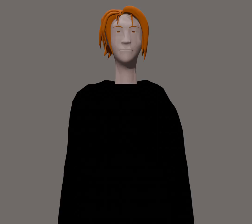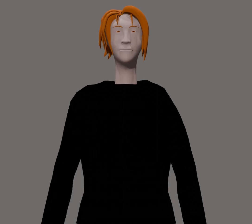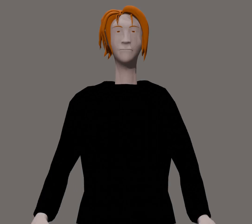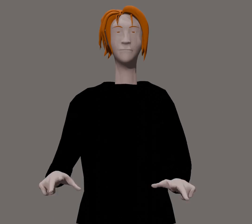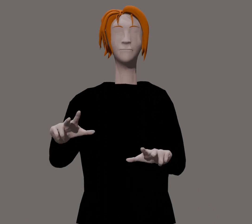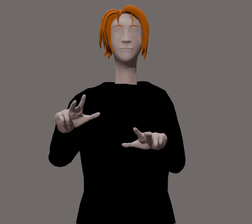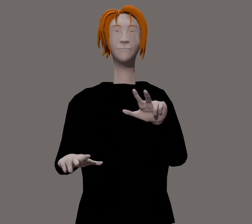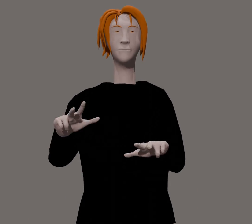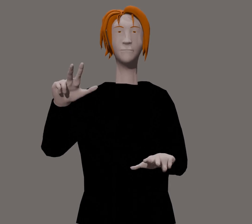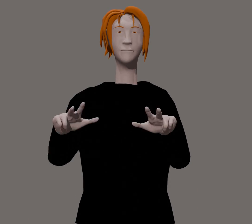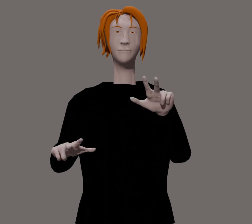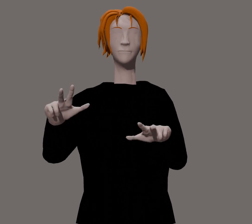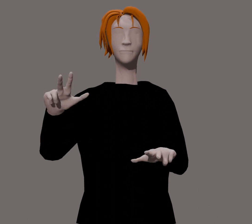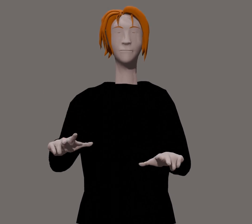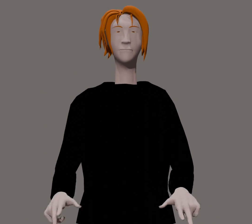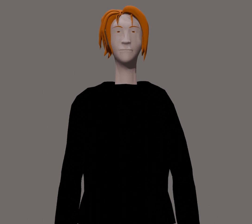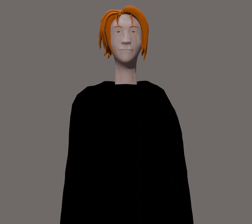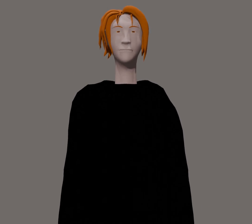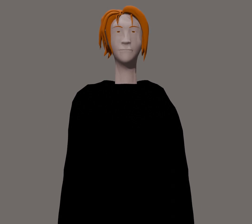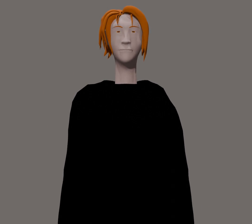Clumsy